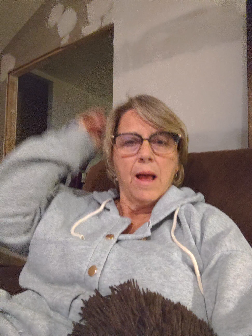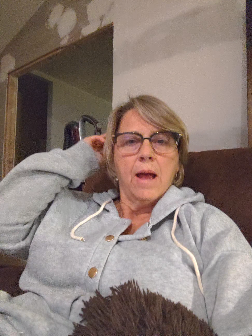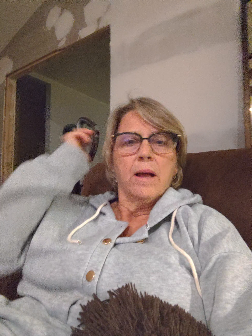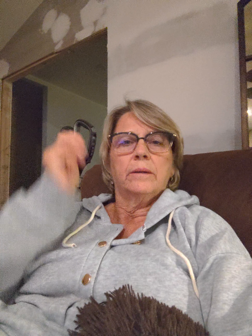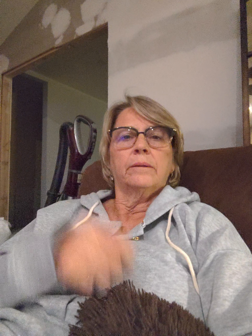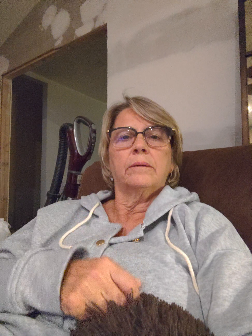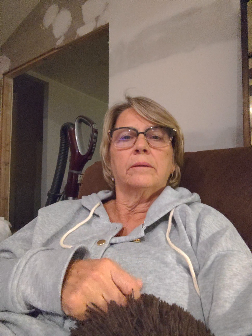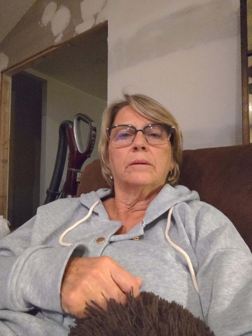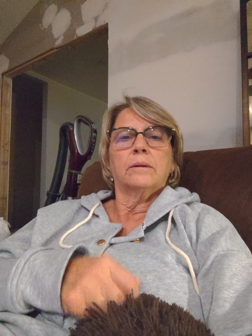lion